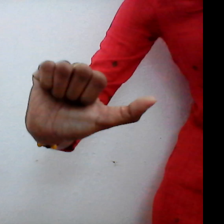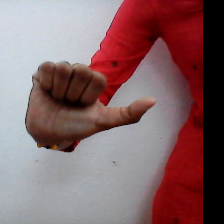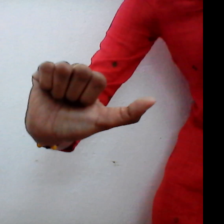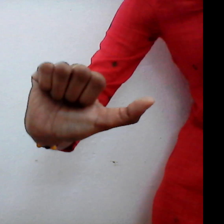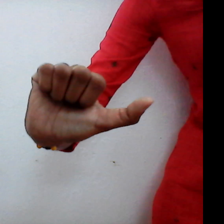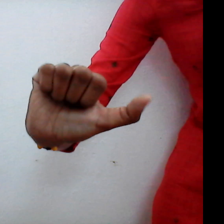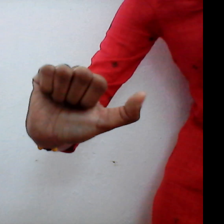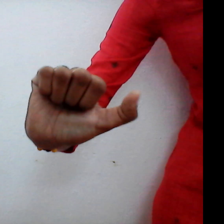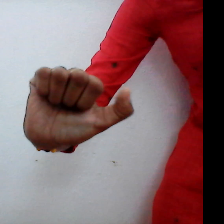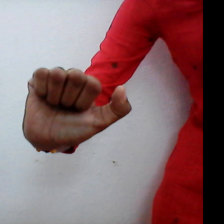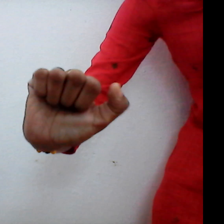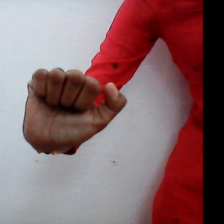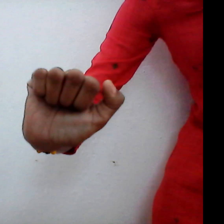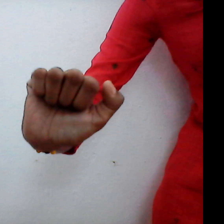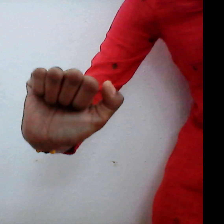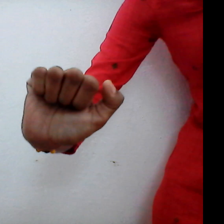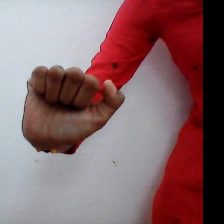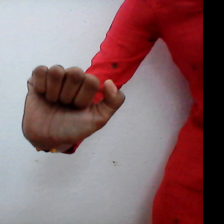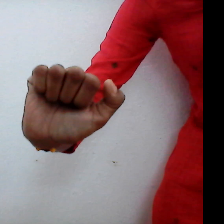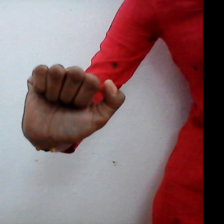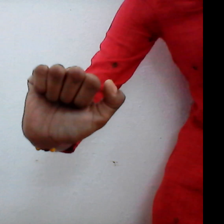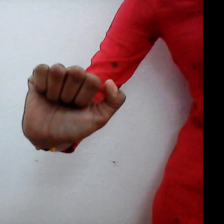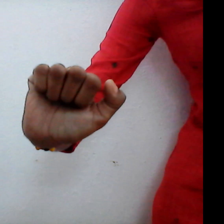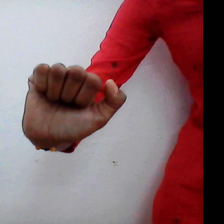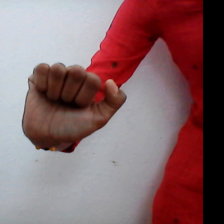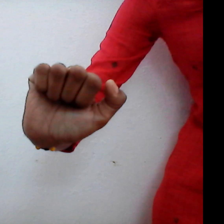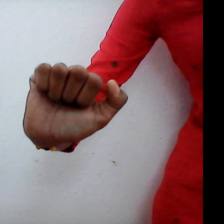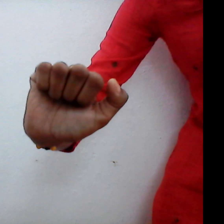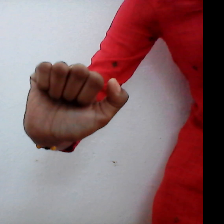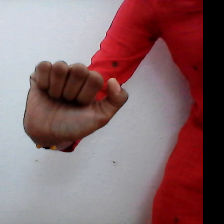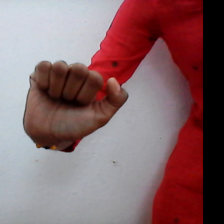ഏ